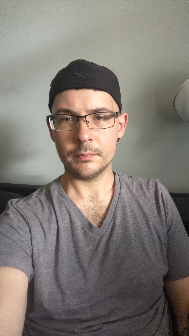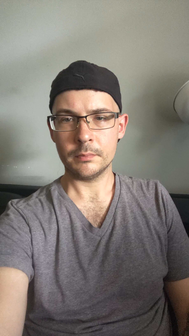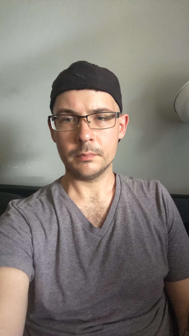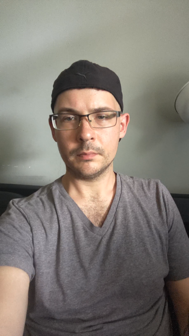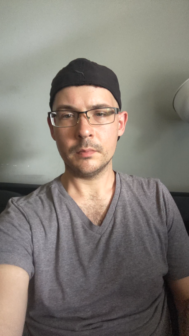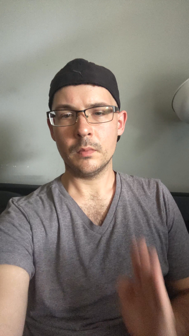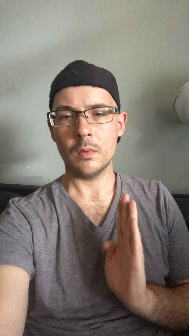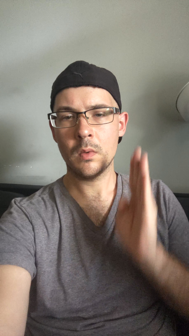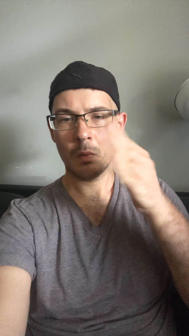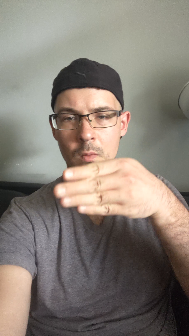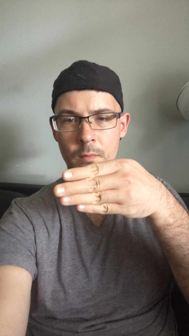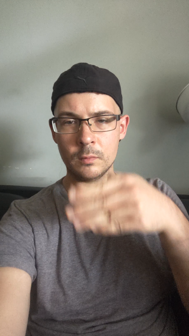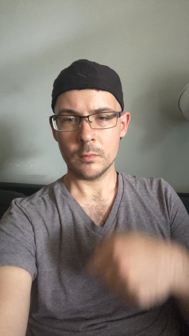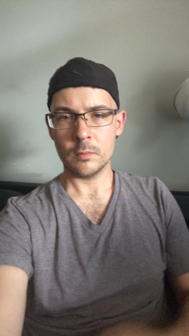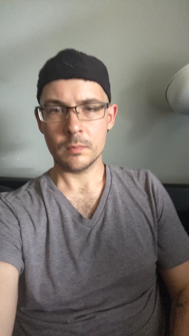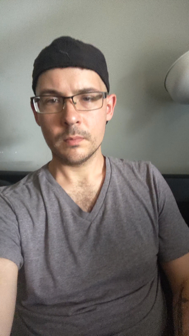over